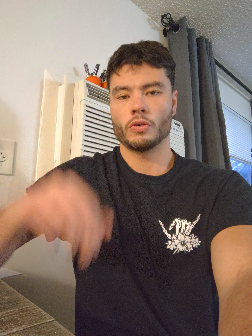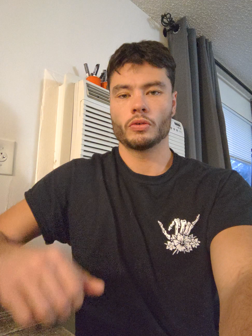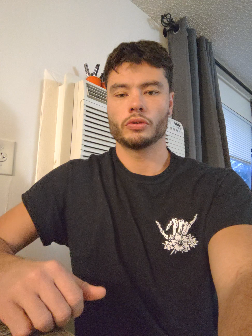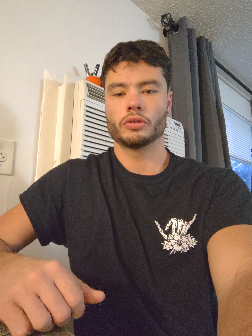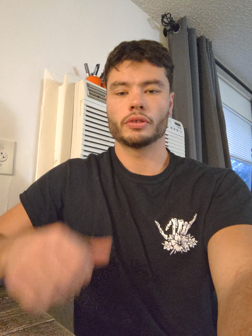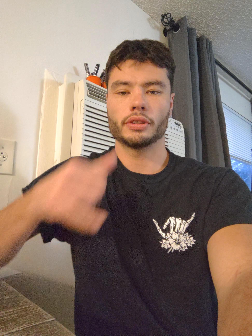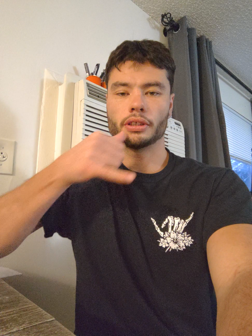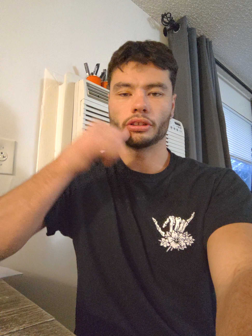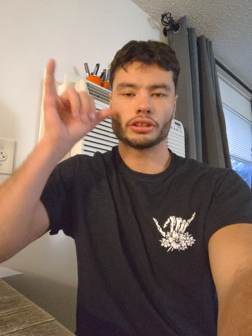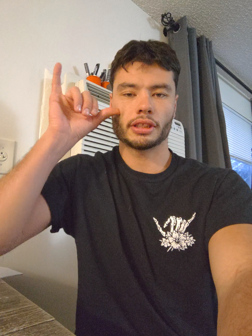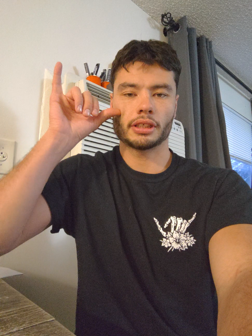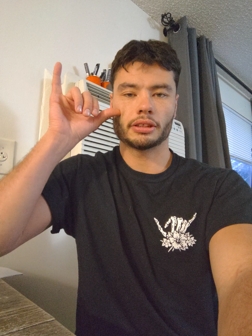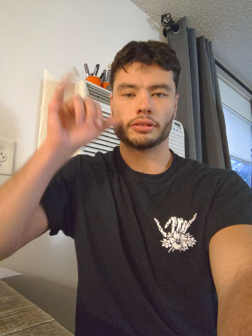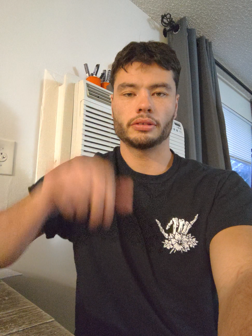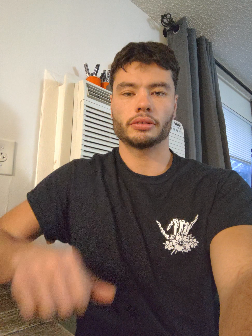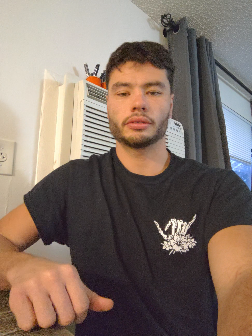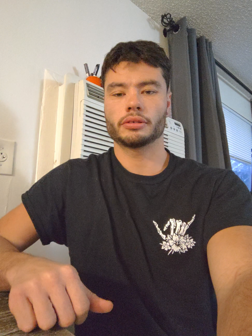yesterday